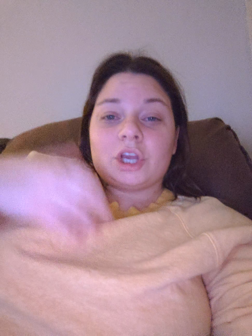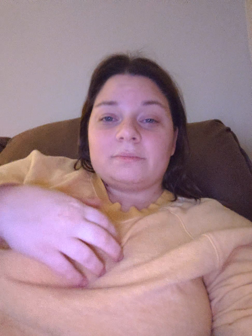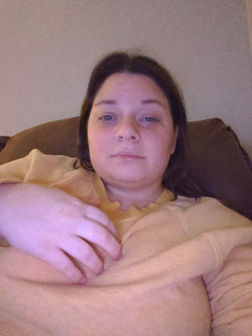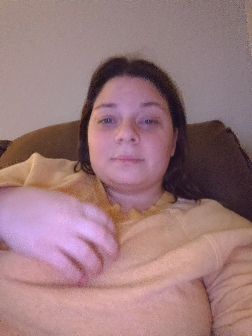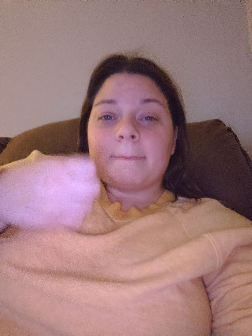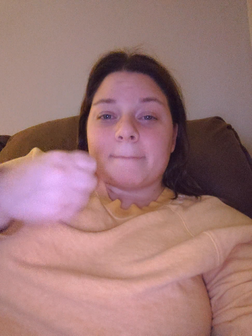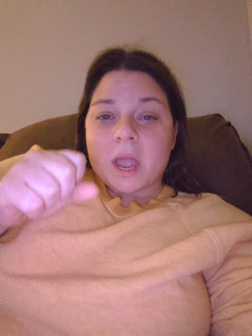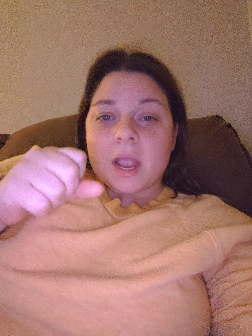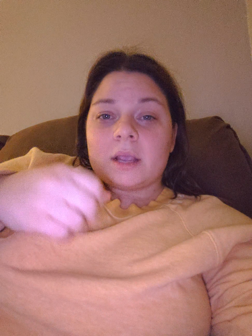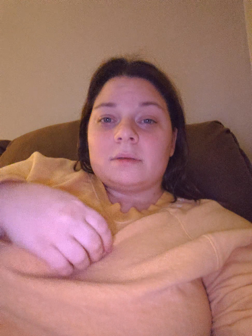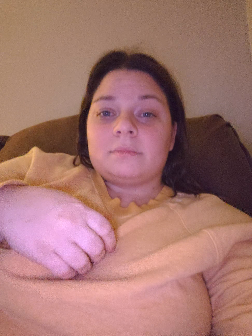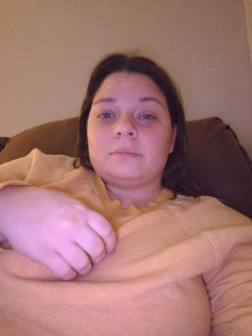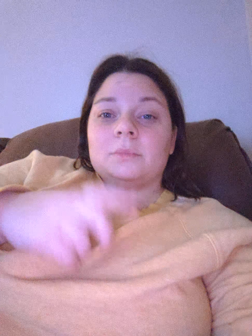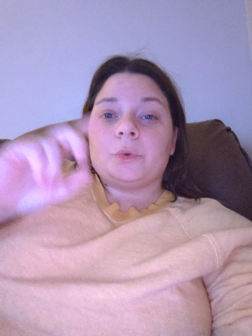make